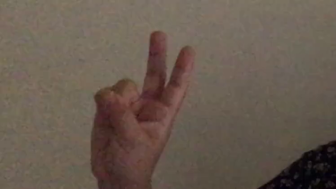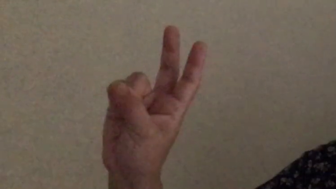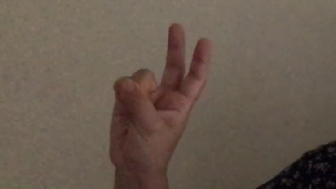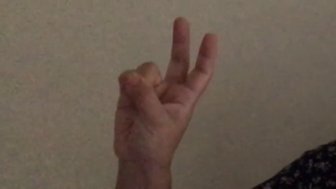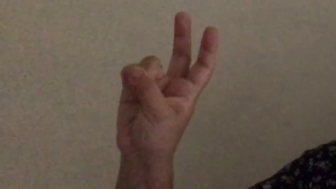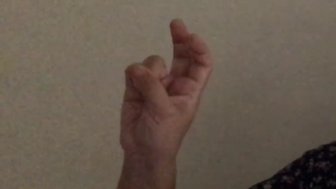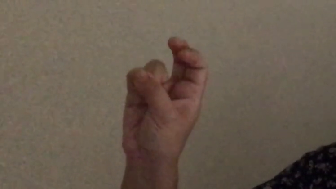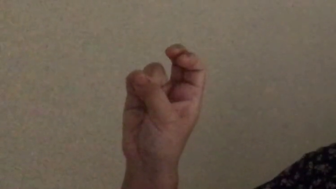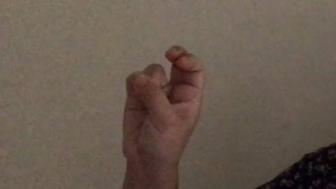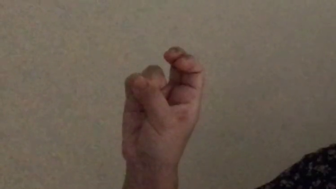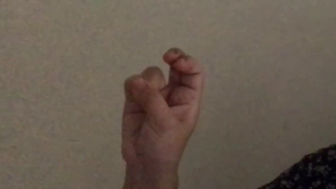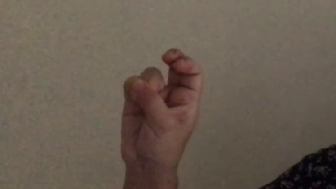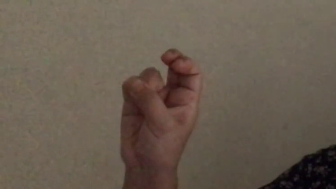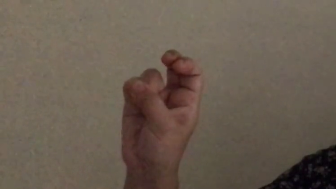अः